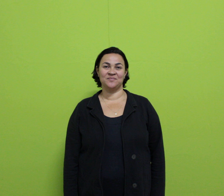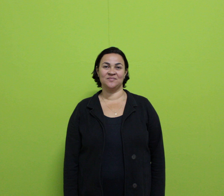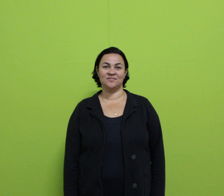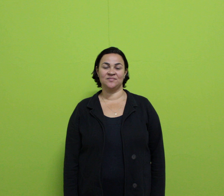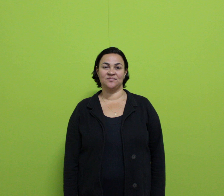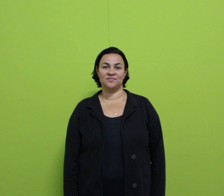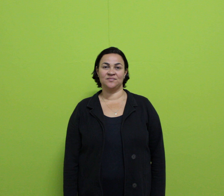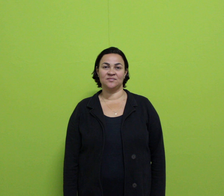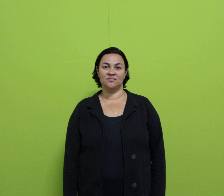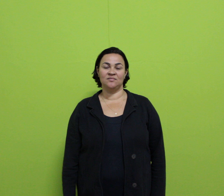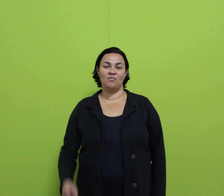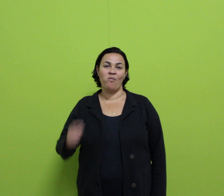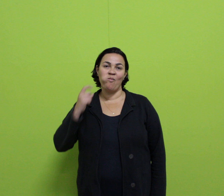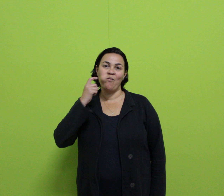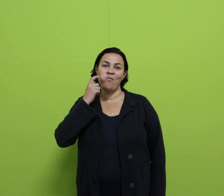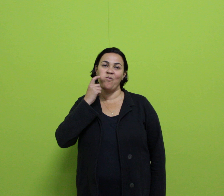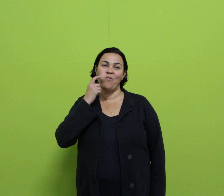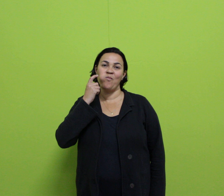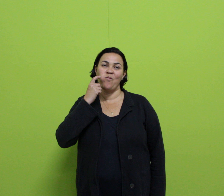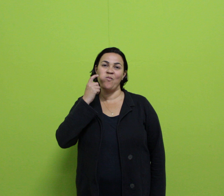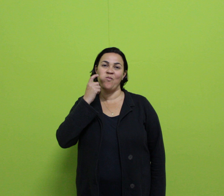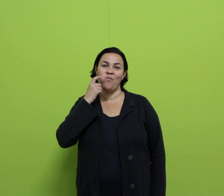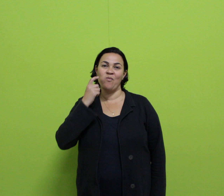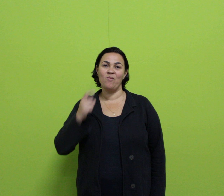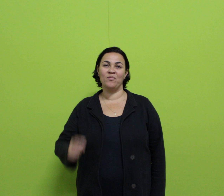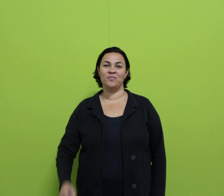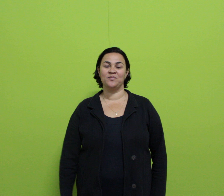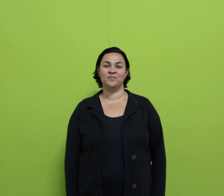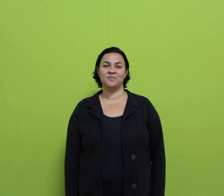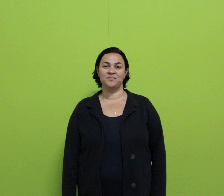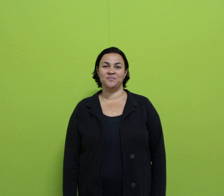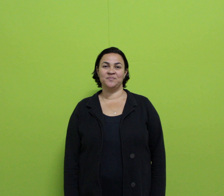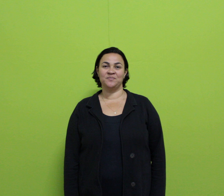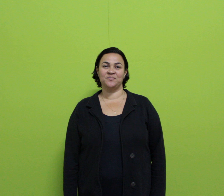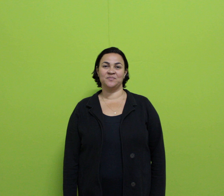bala